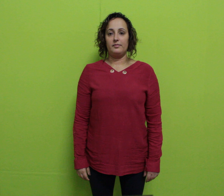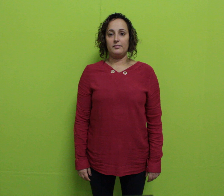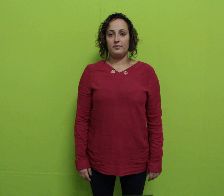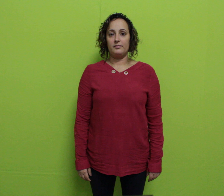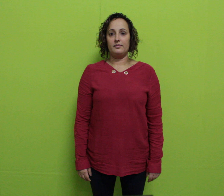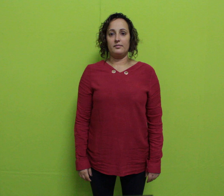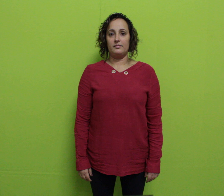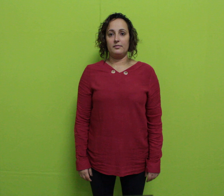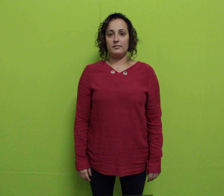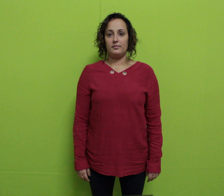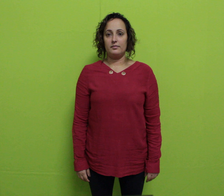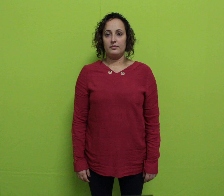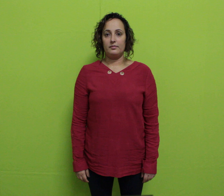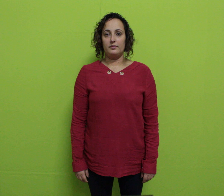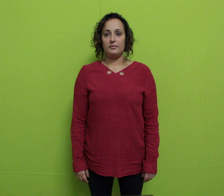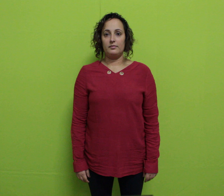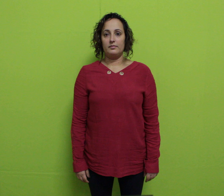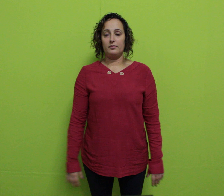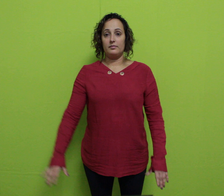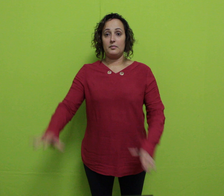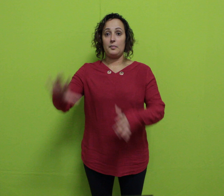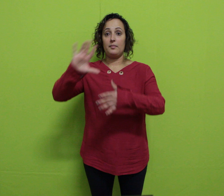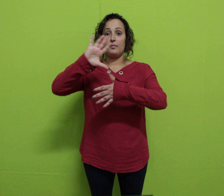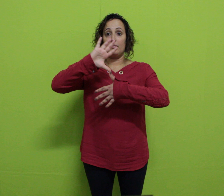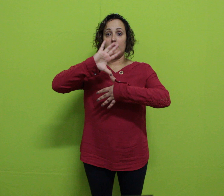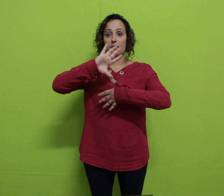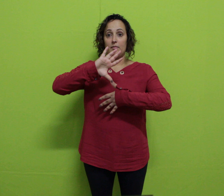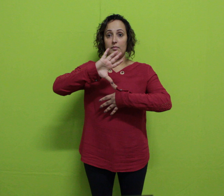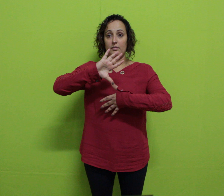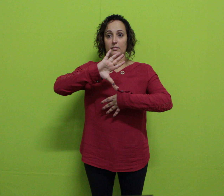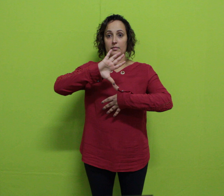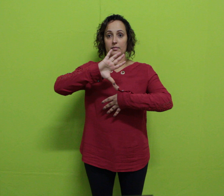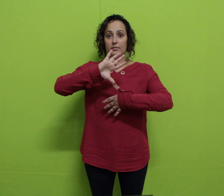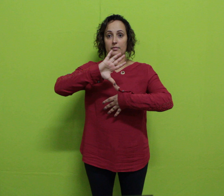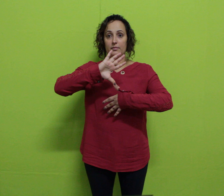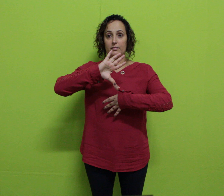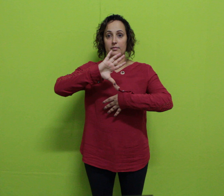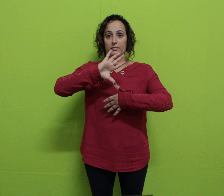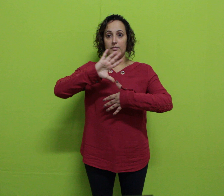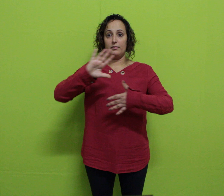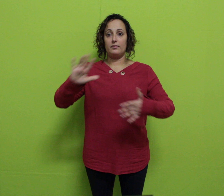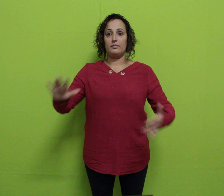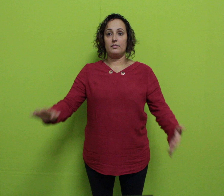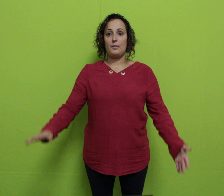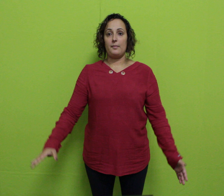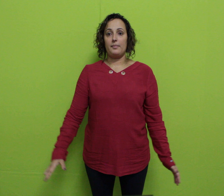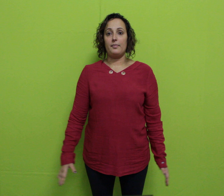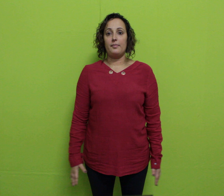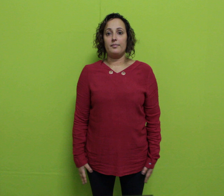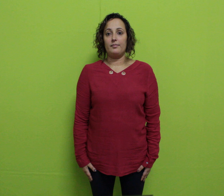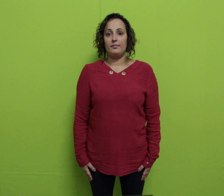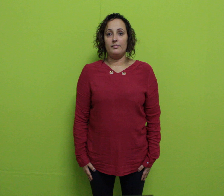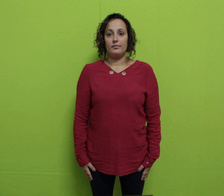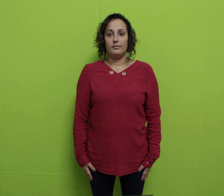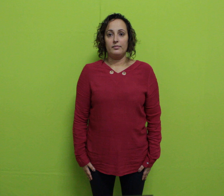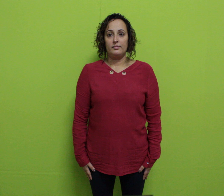América